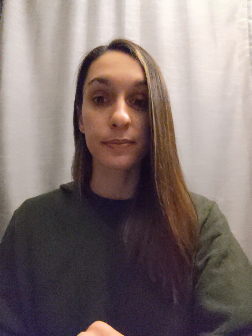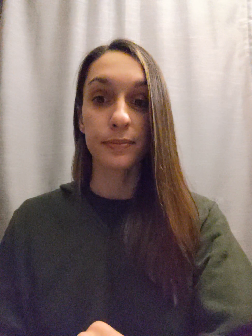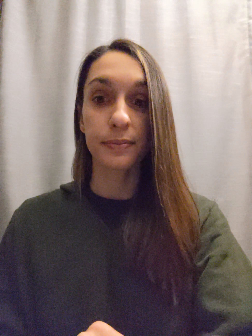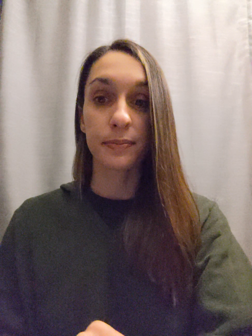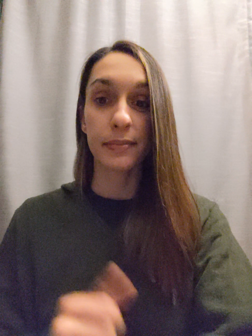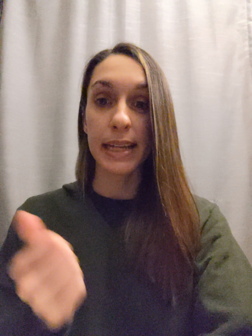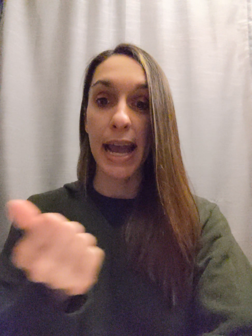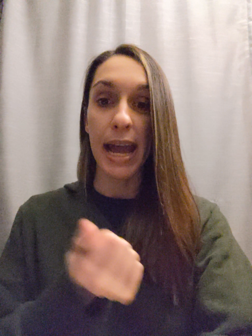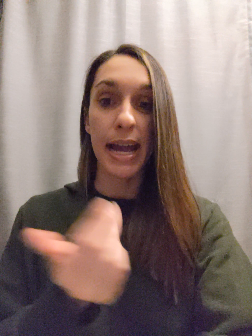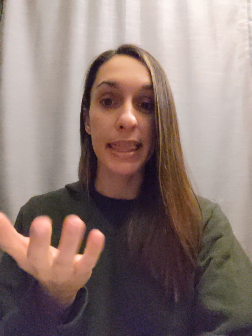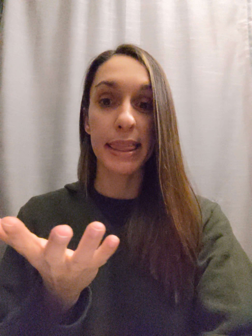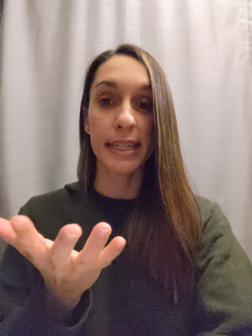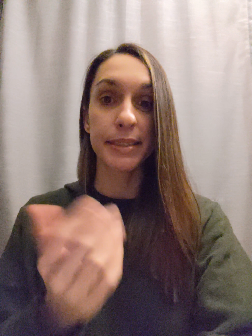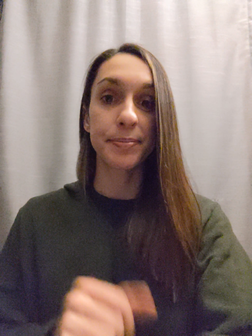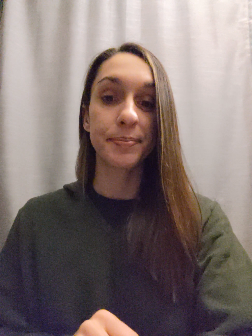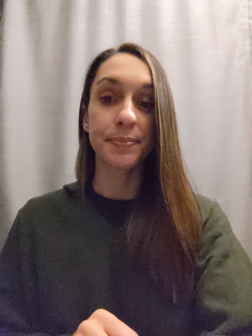any